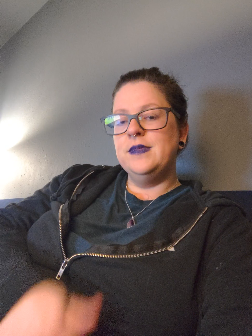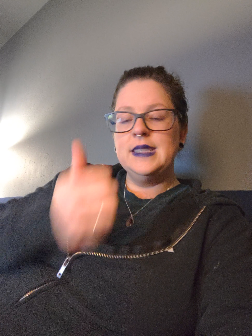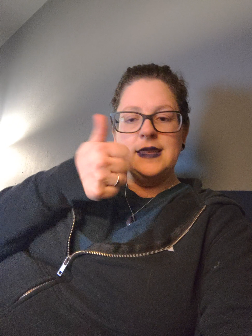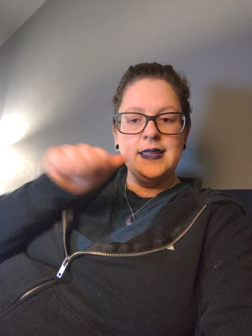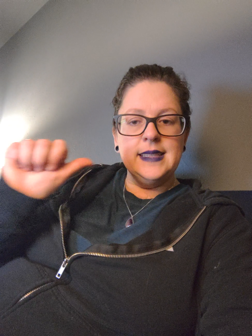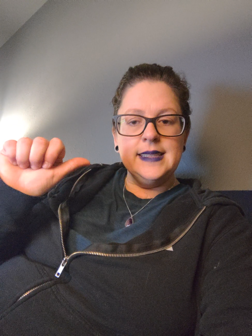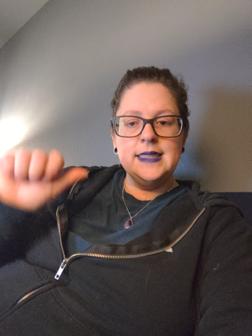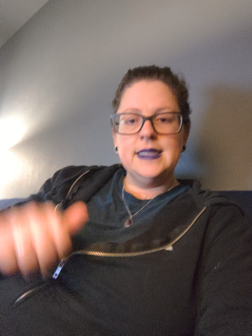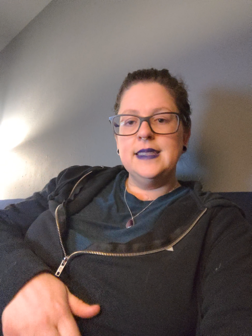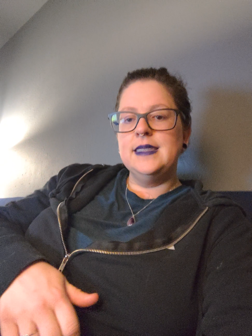any